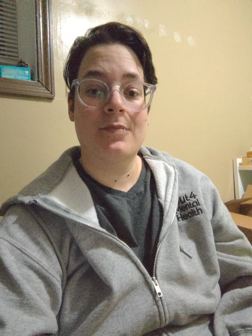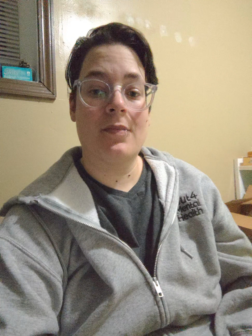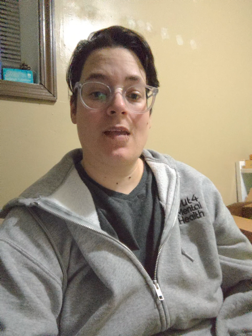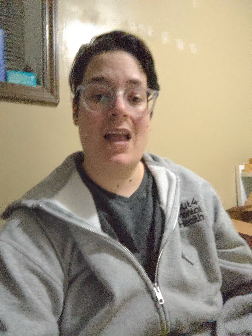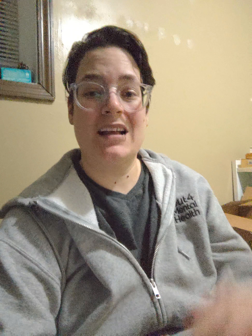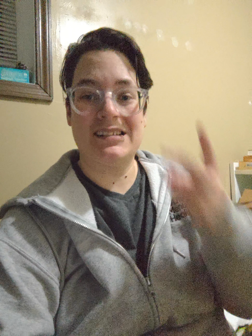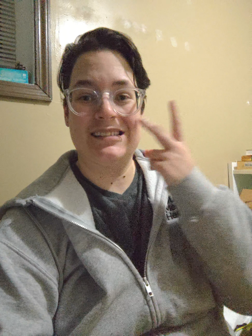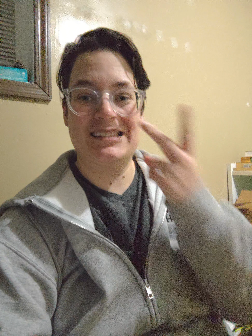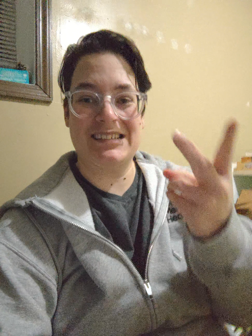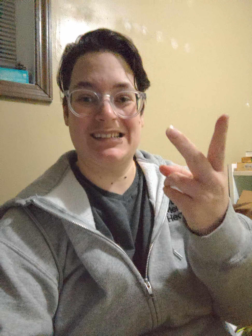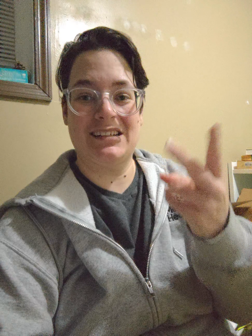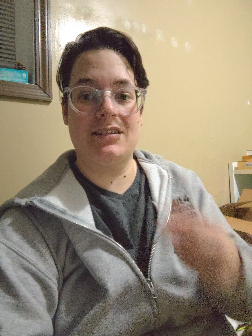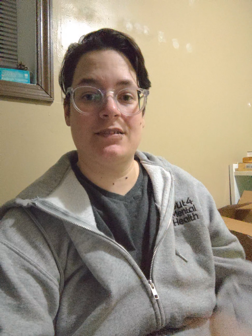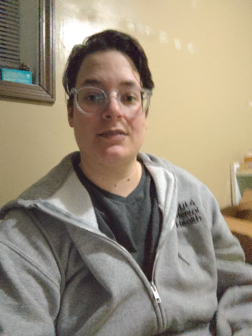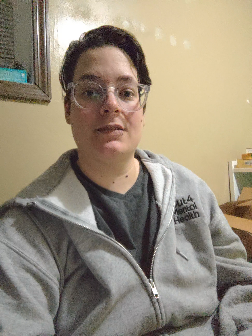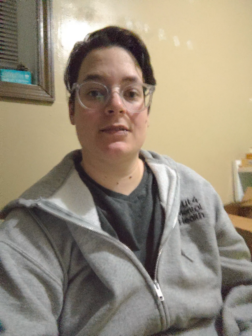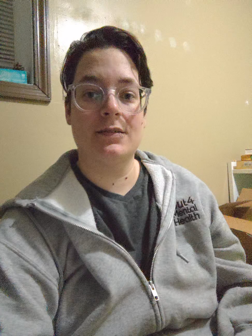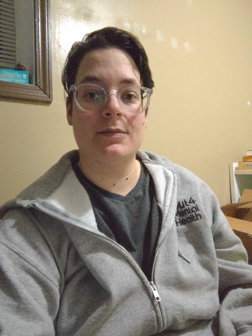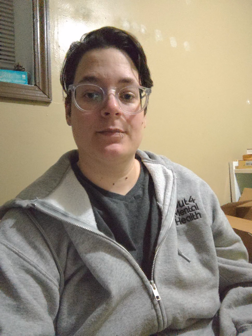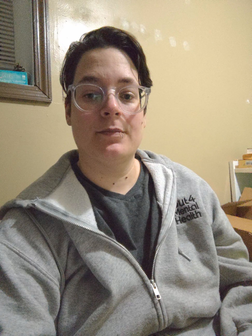see